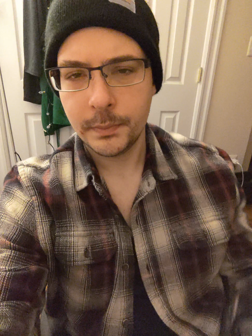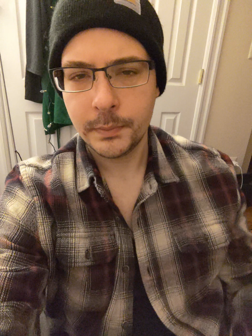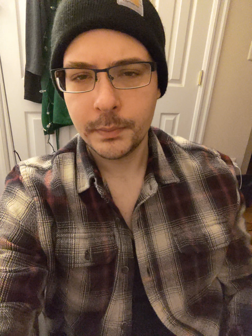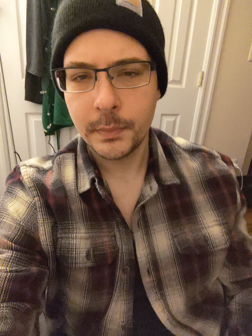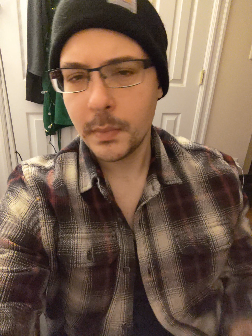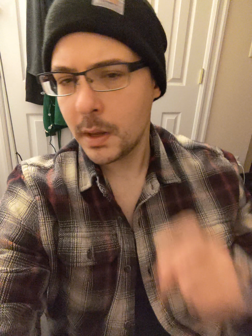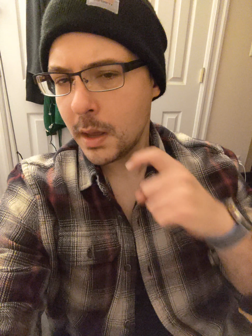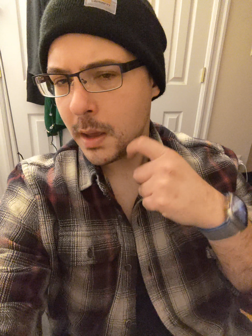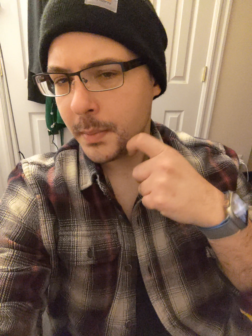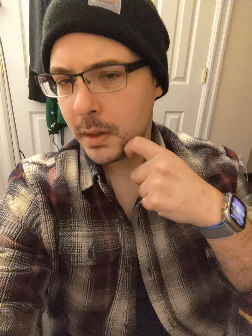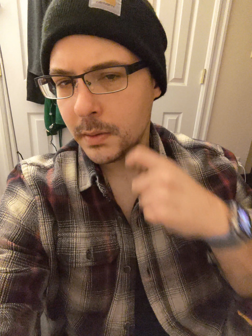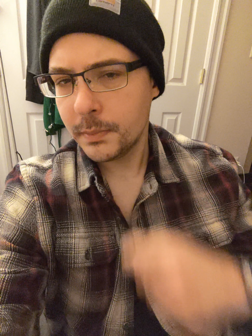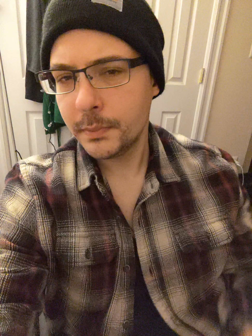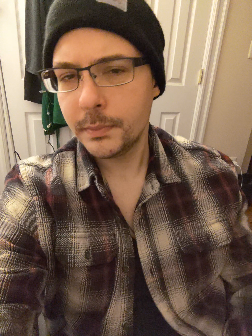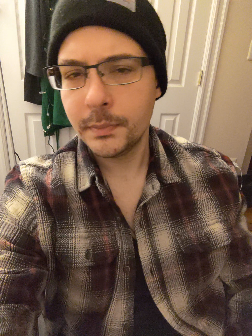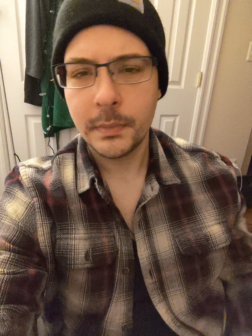apple